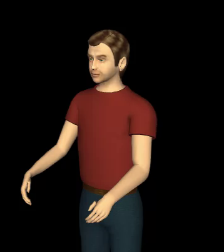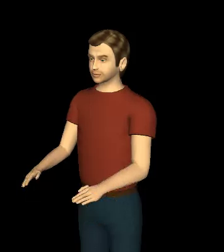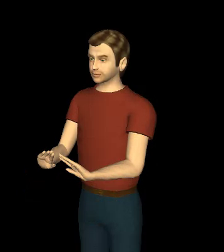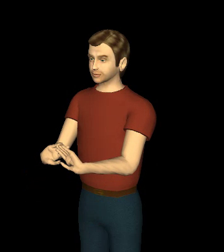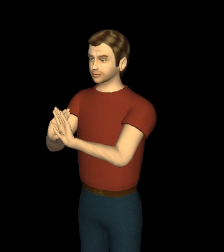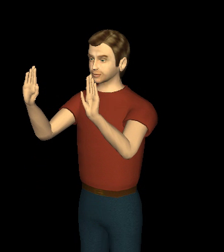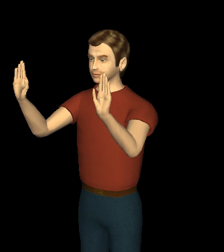سماء